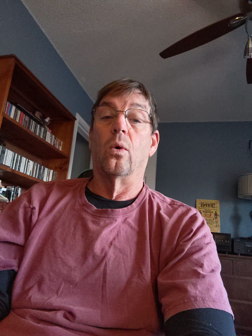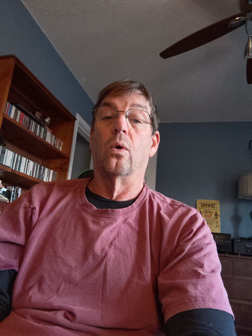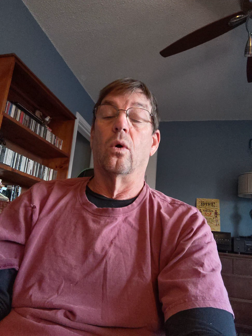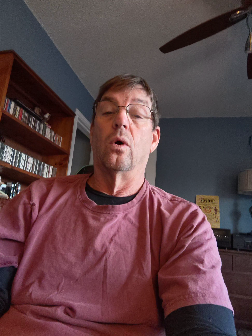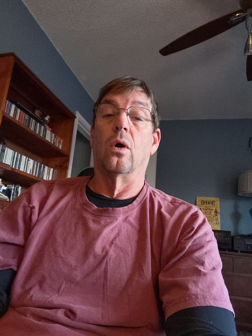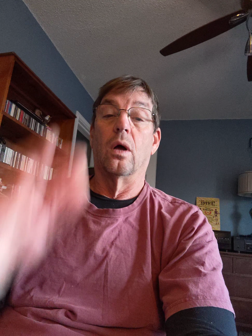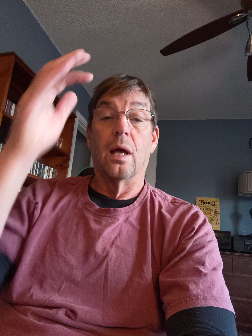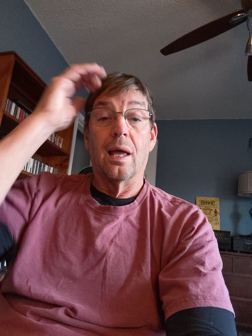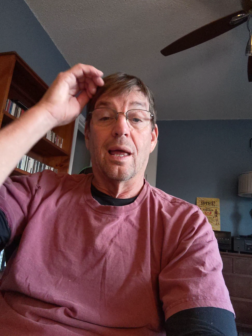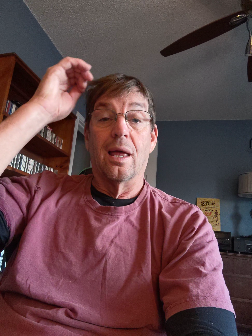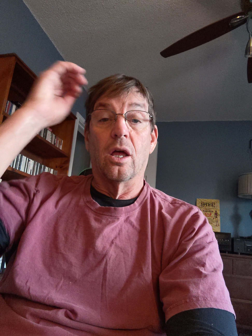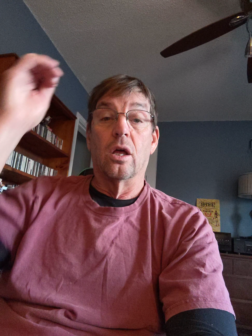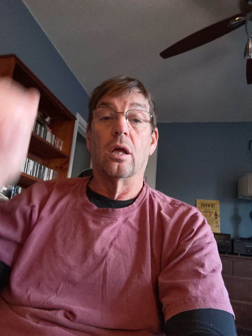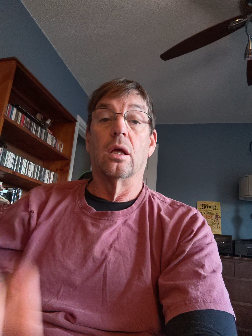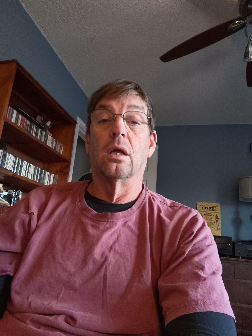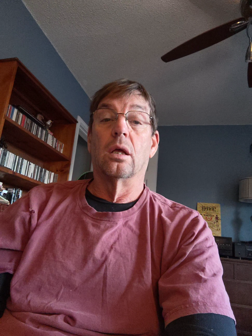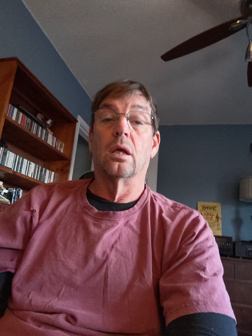hair